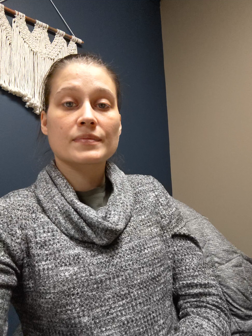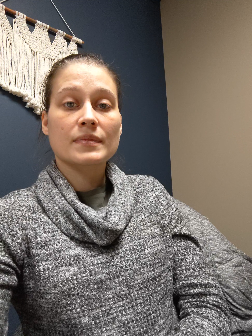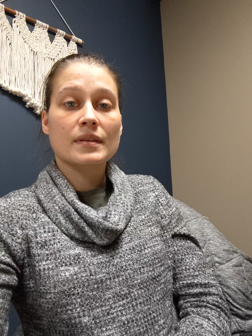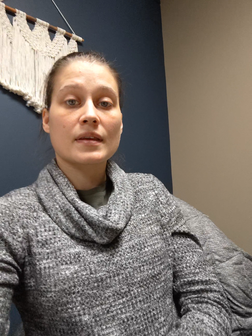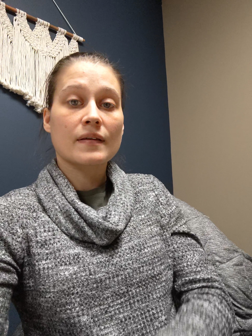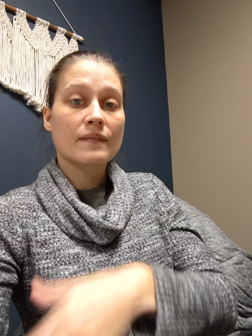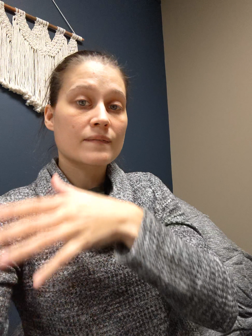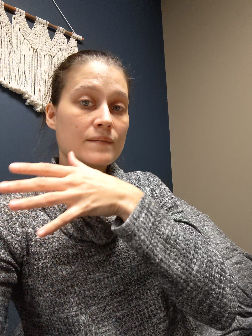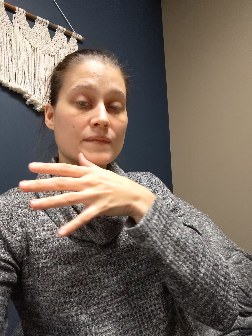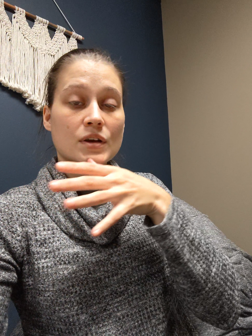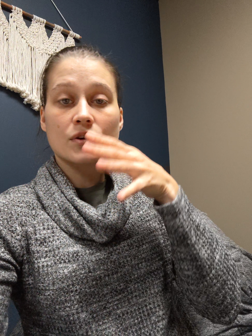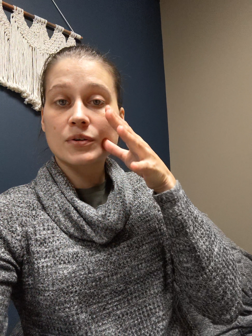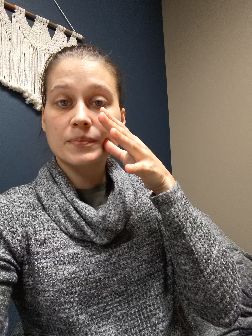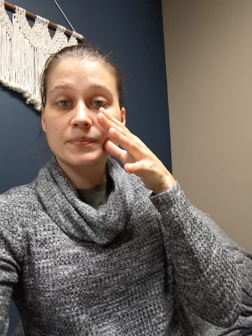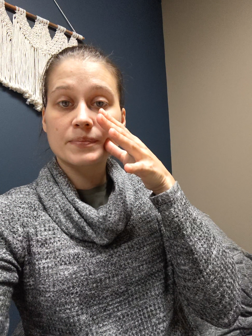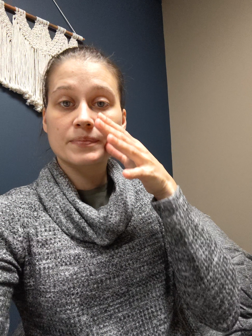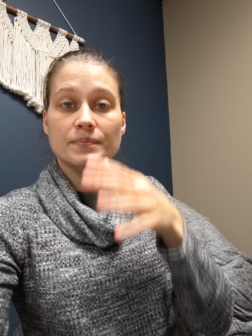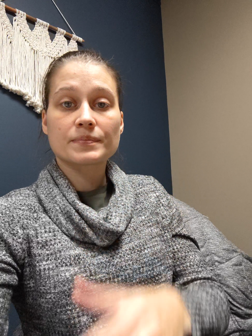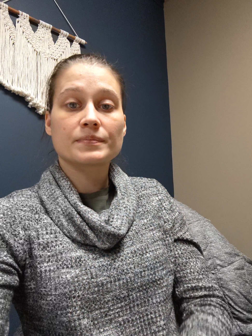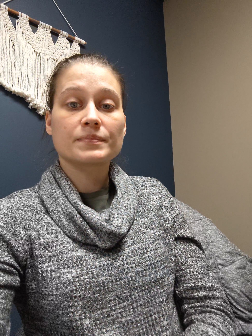farm